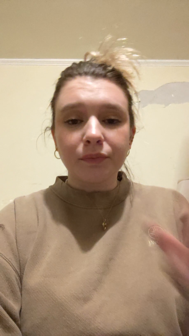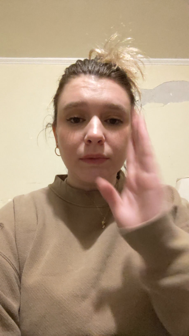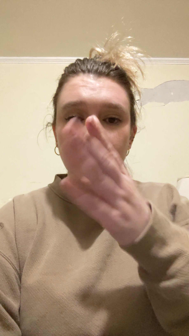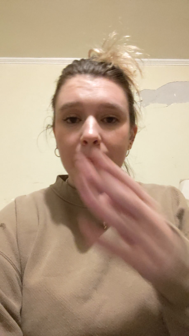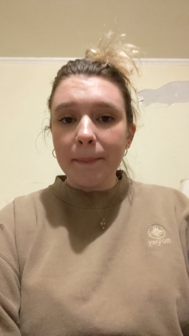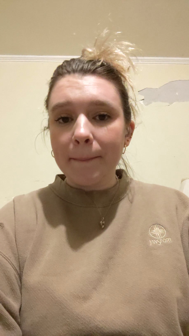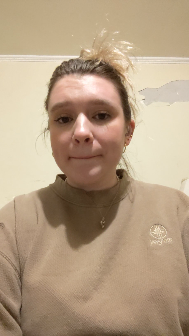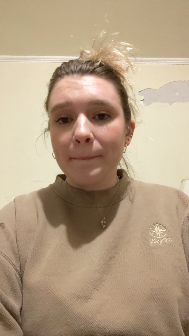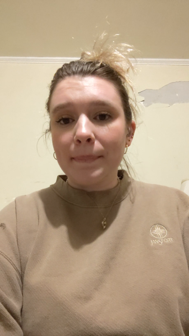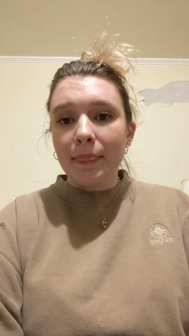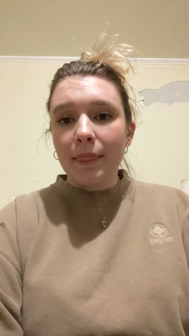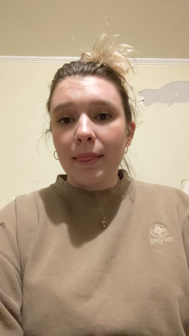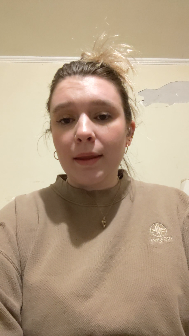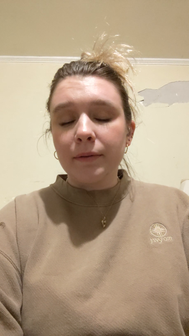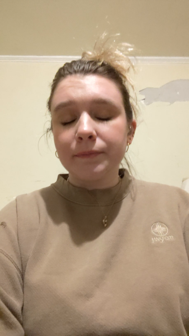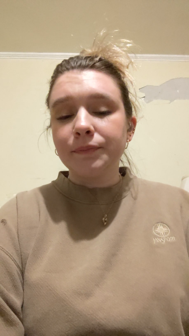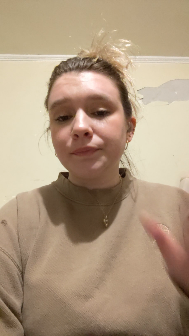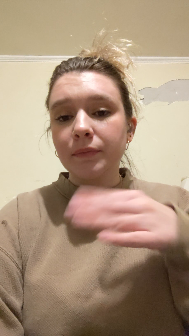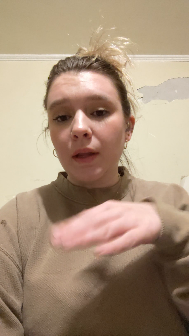enter